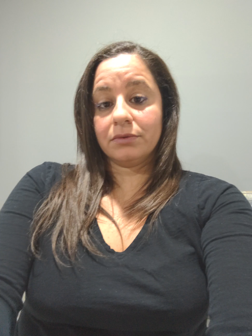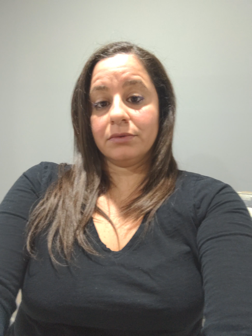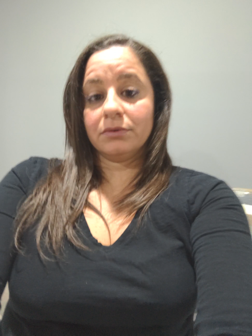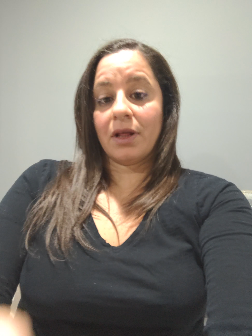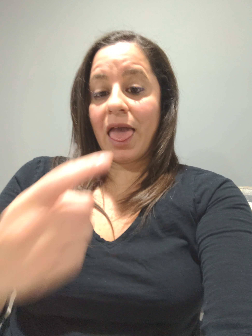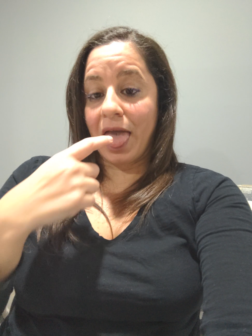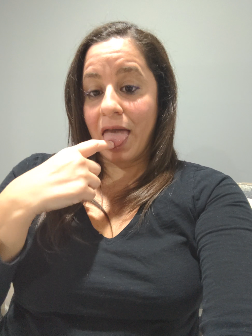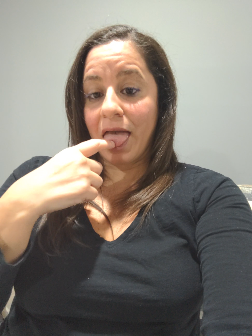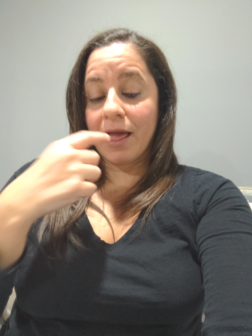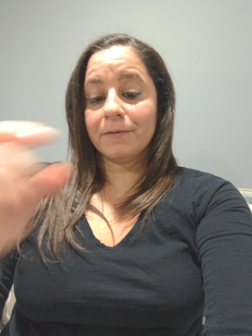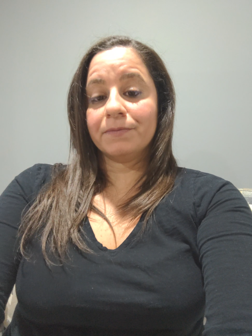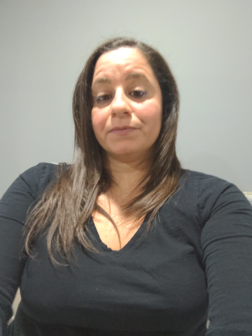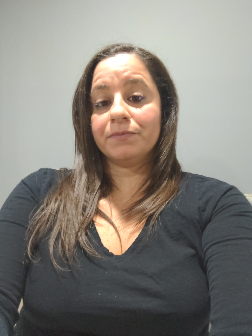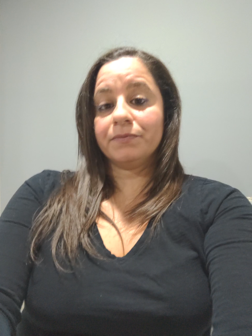tongue